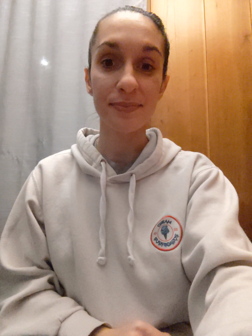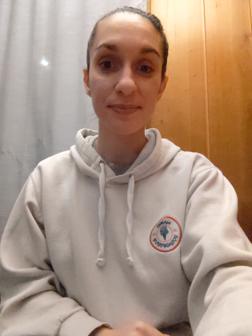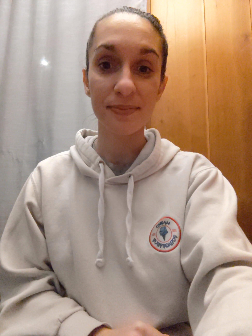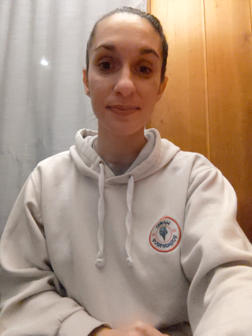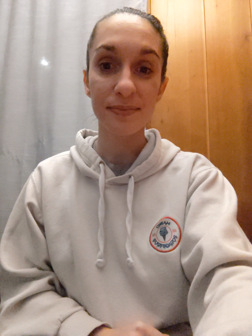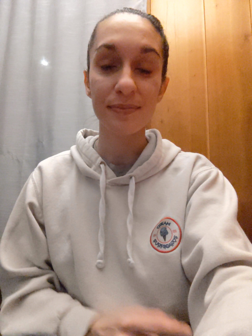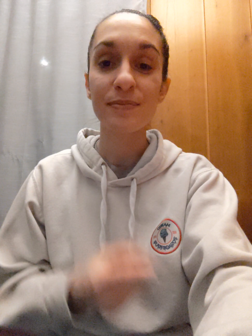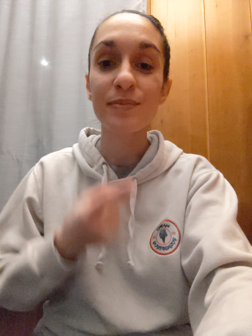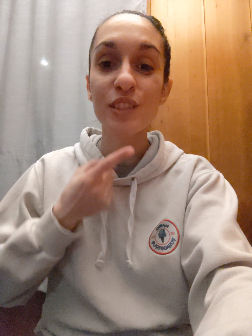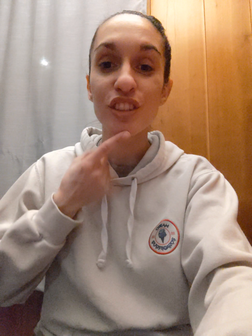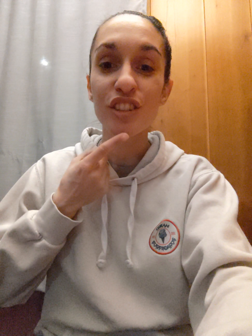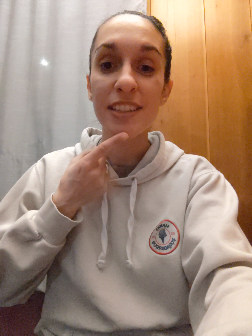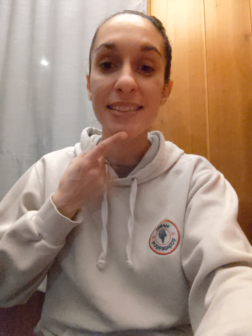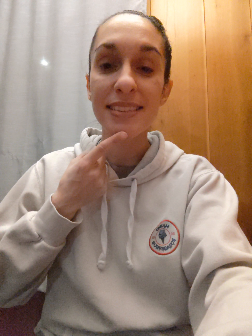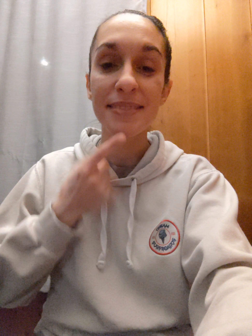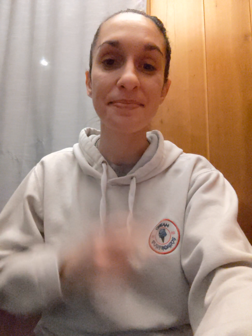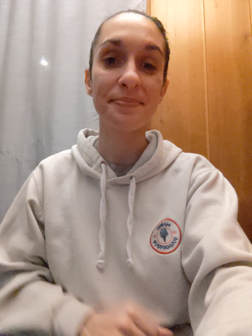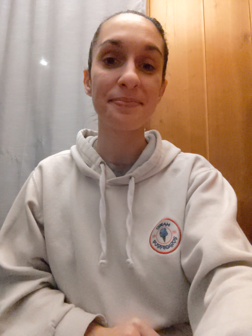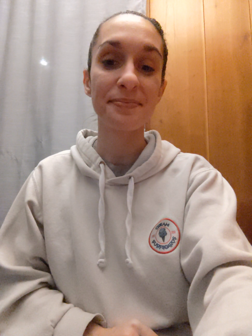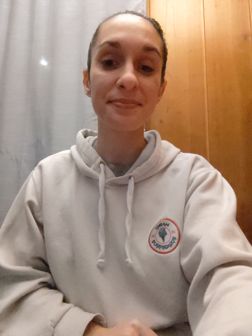chin